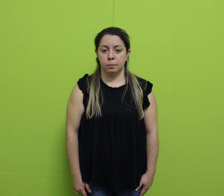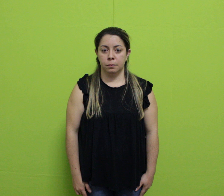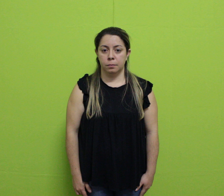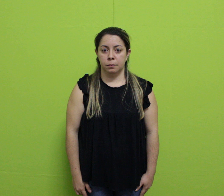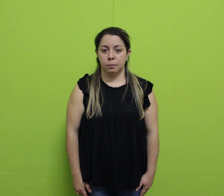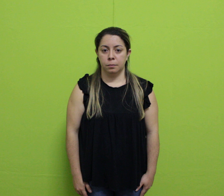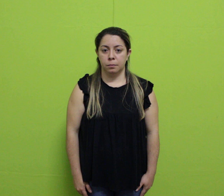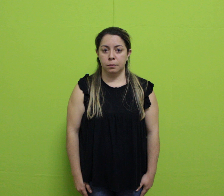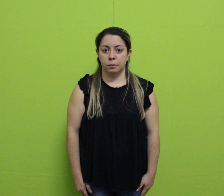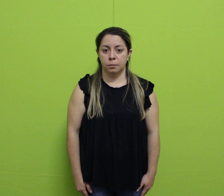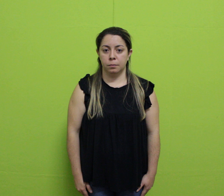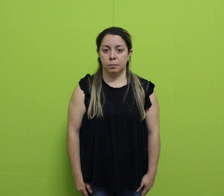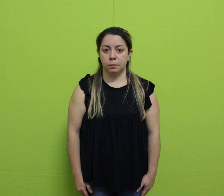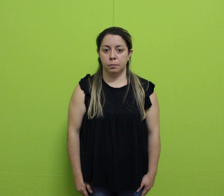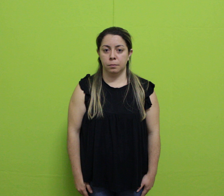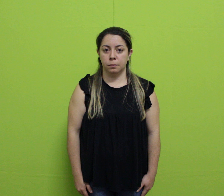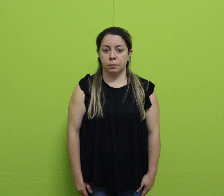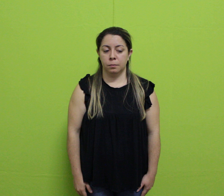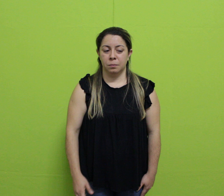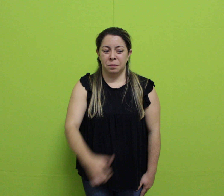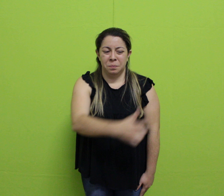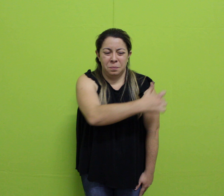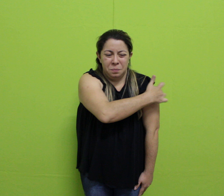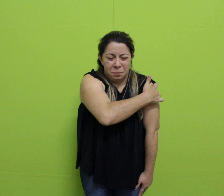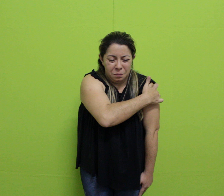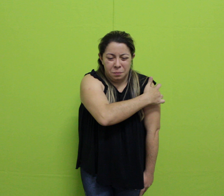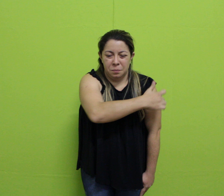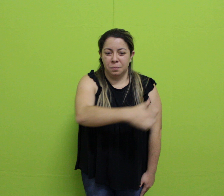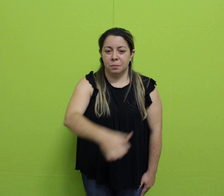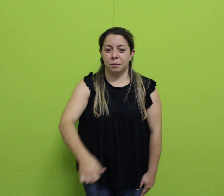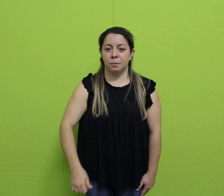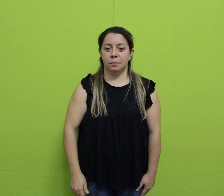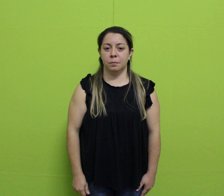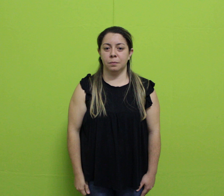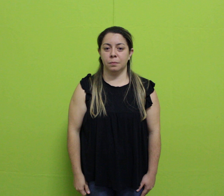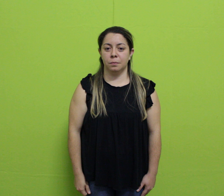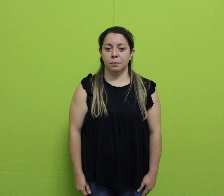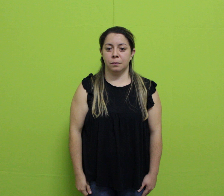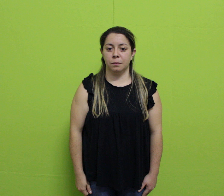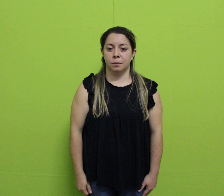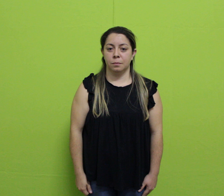vacina